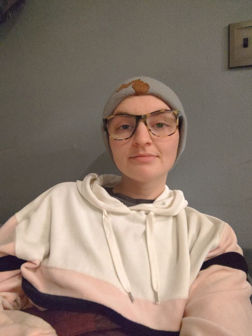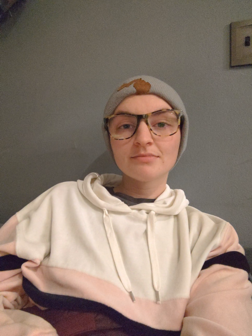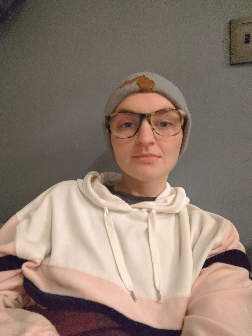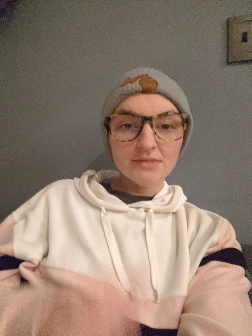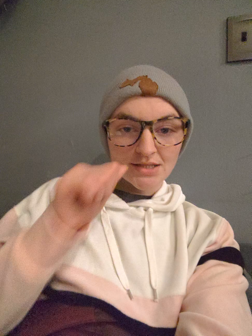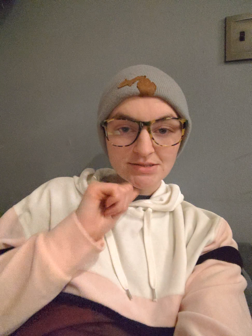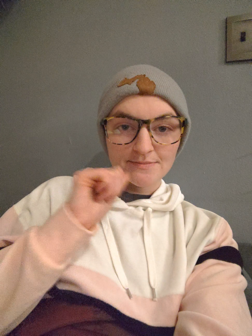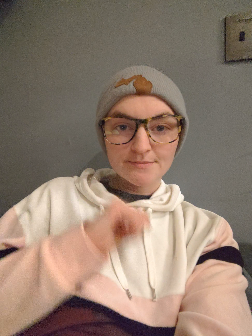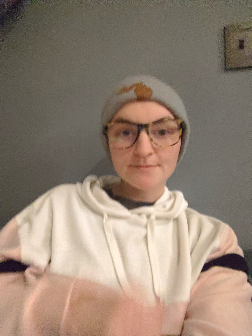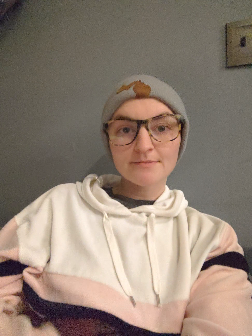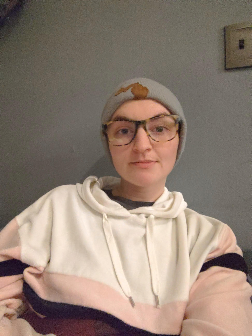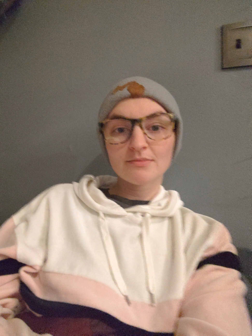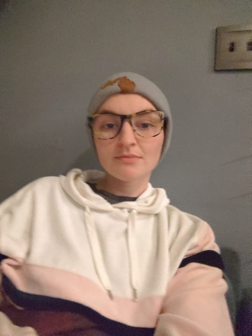aunt